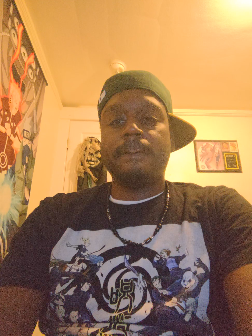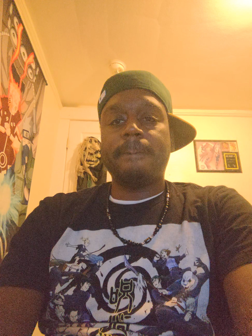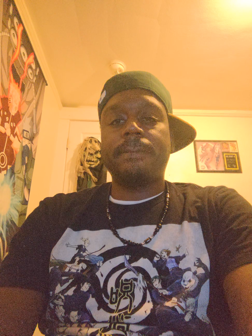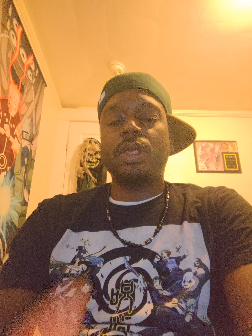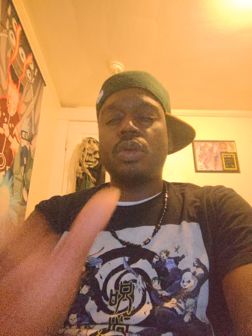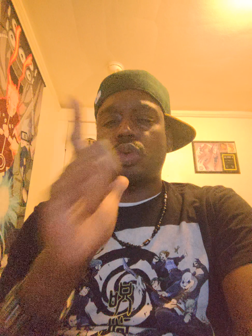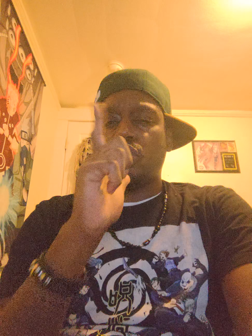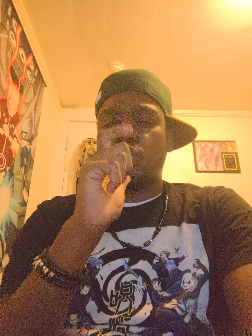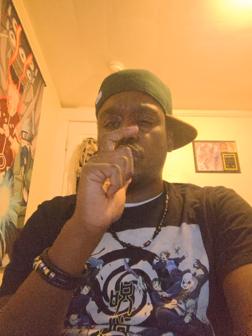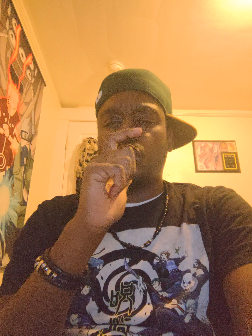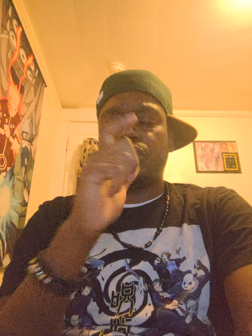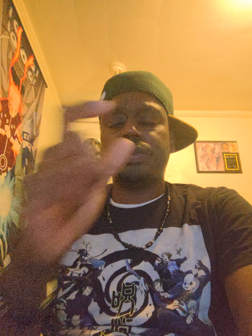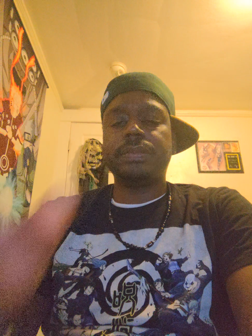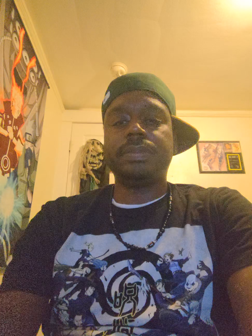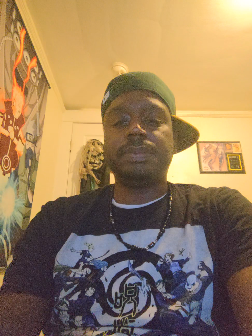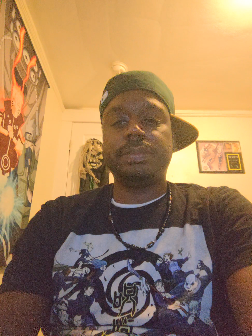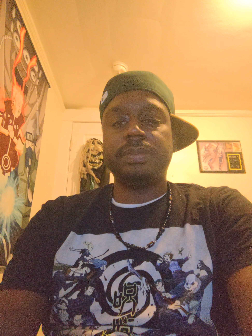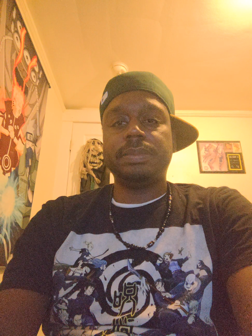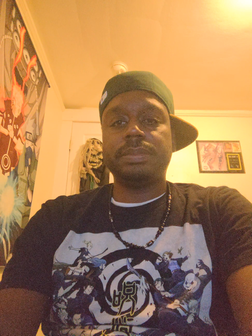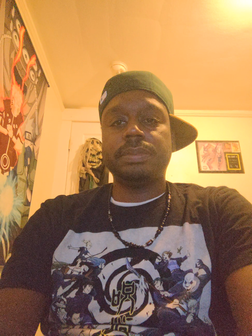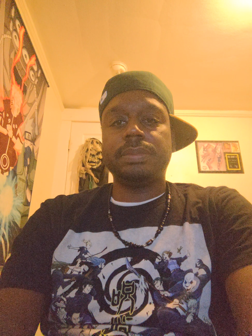who